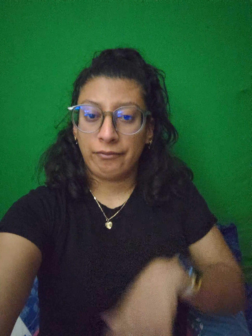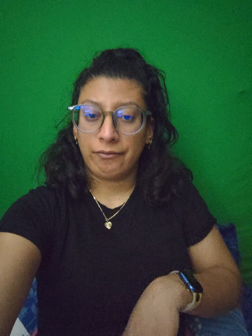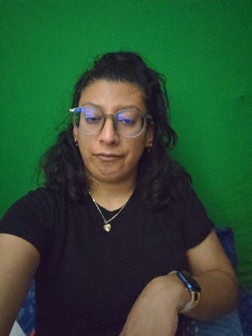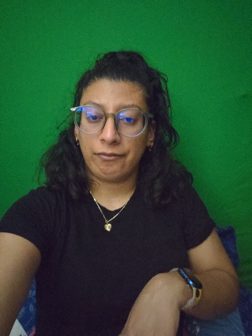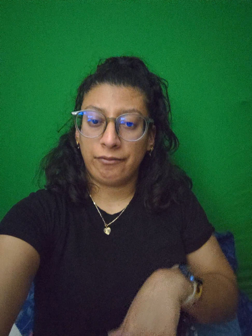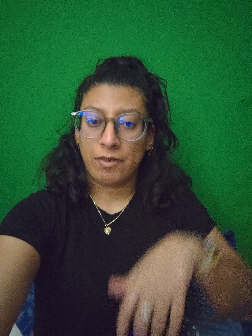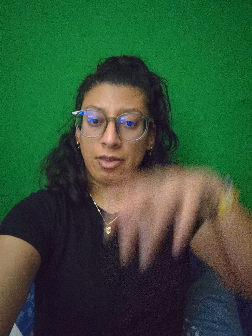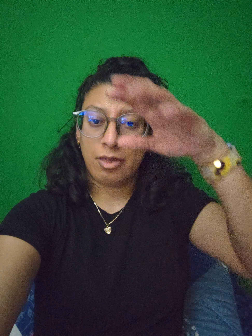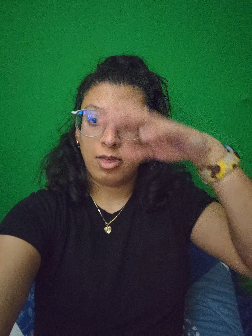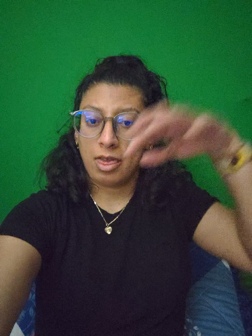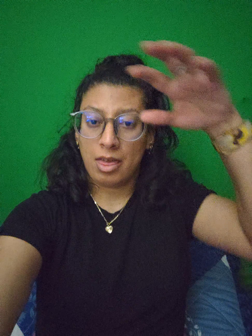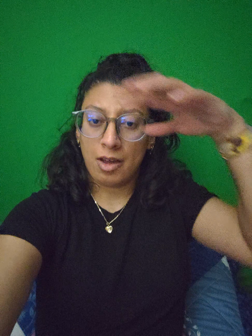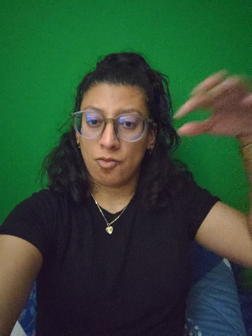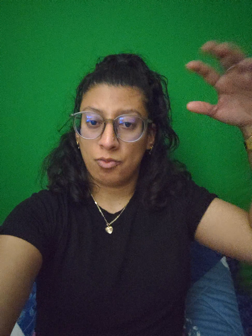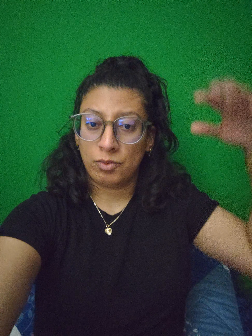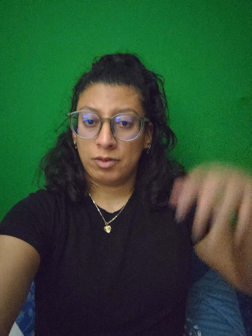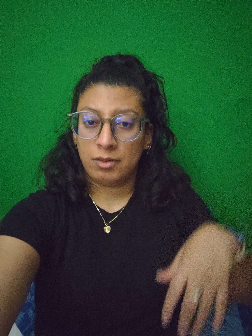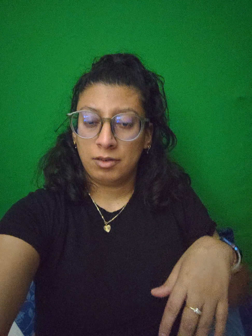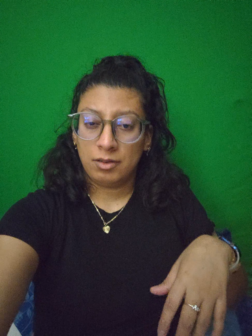cloud